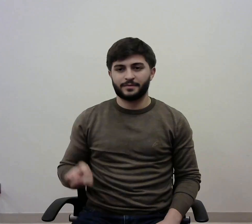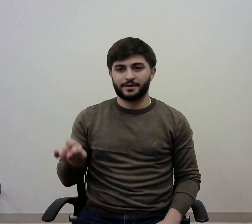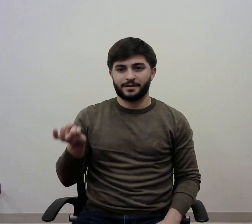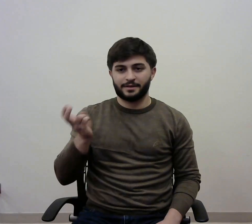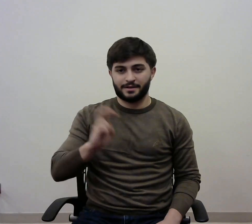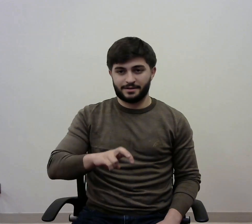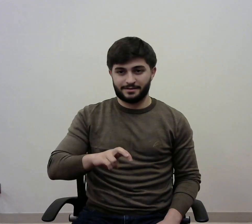gəlmək